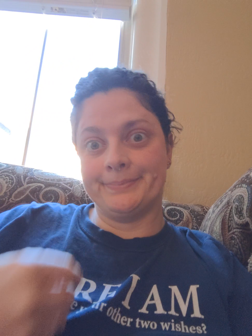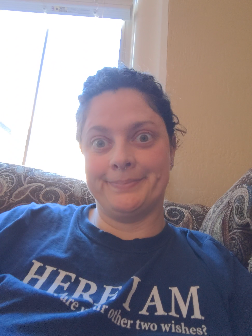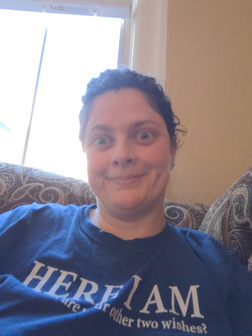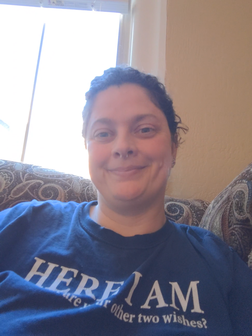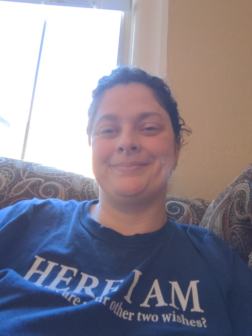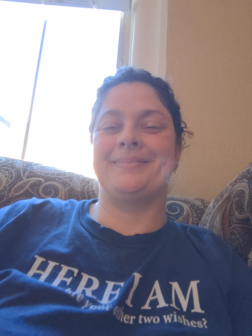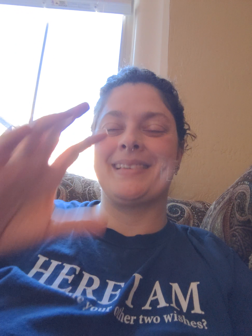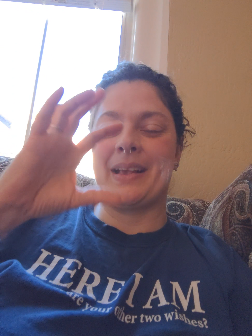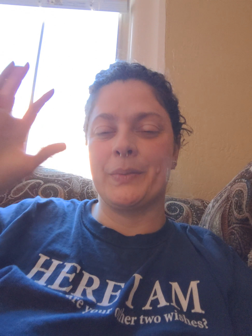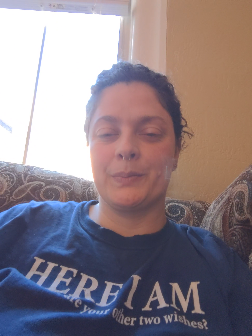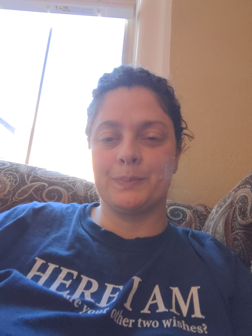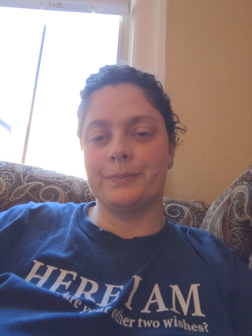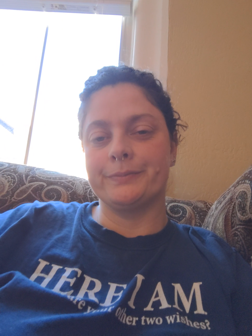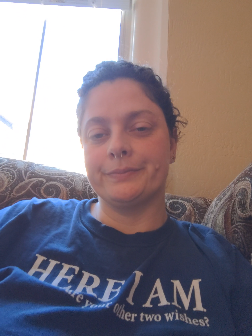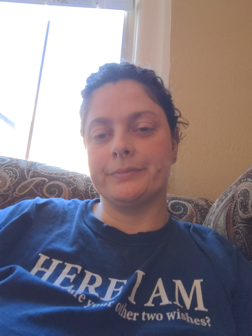cloud